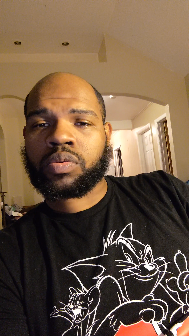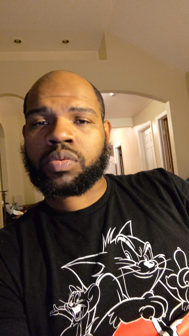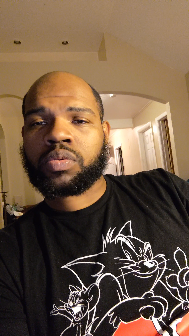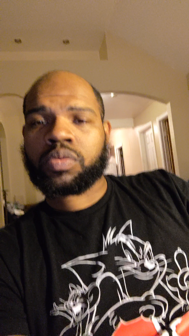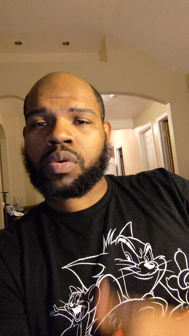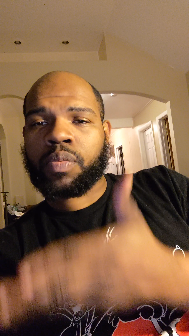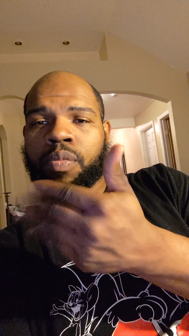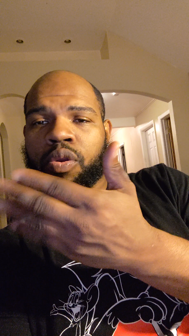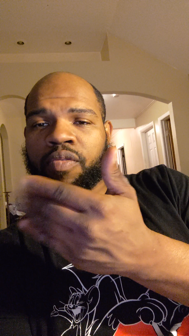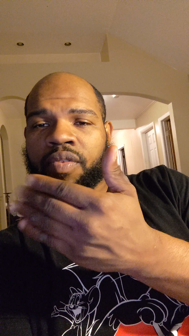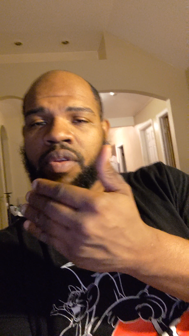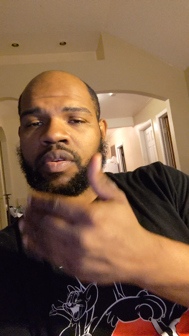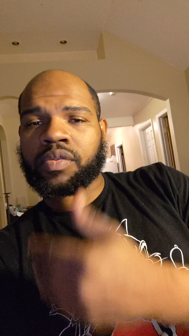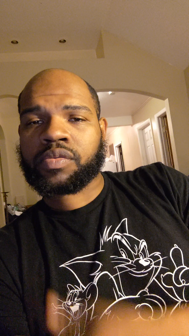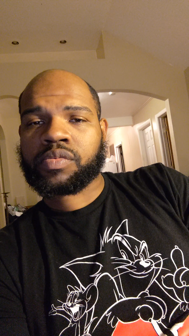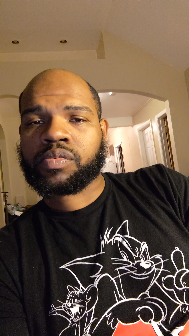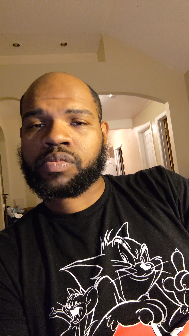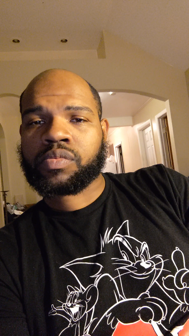butterfly